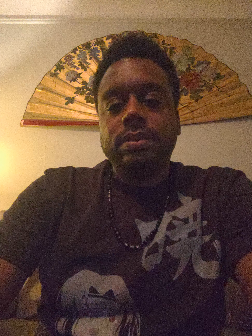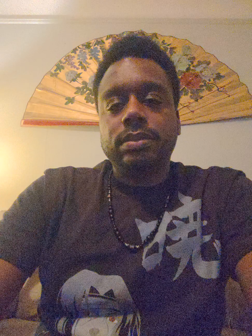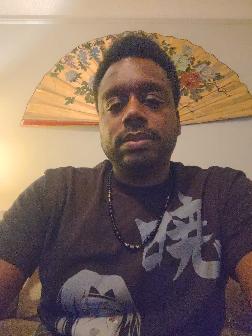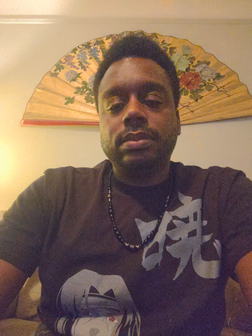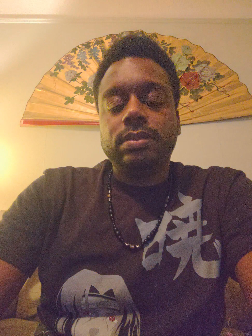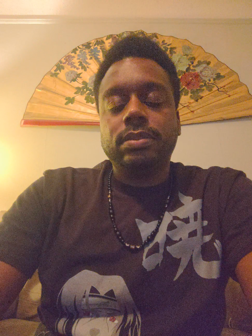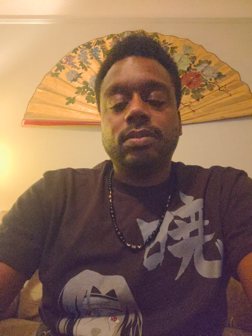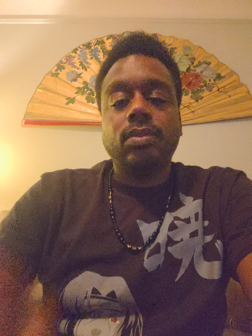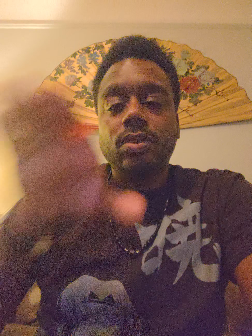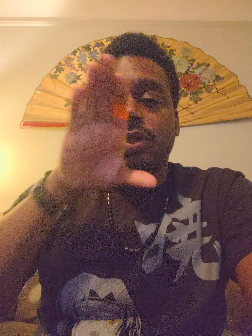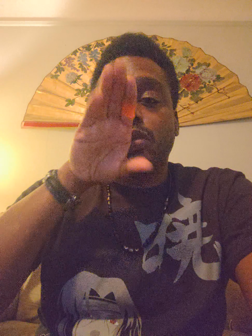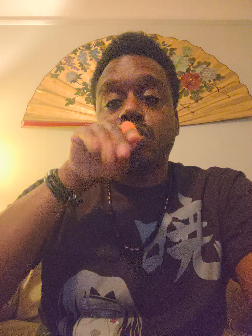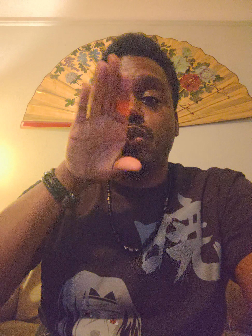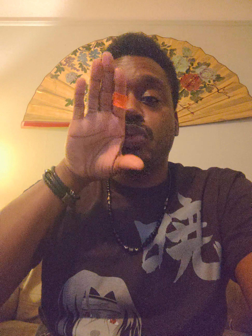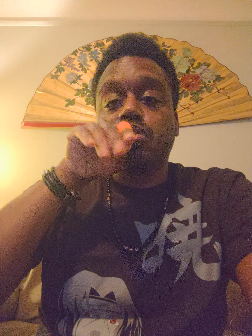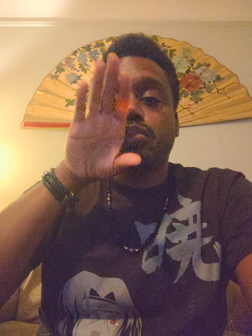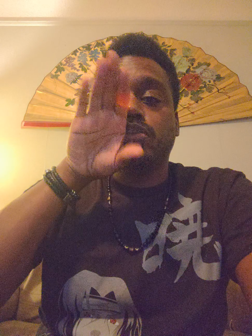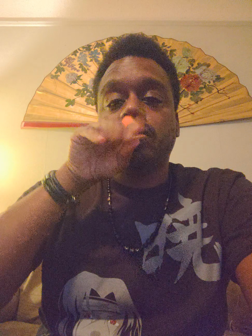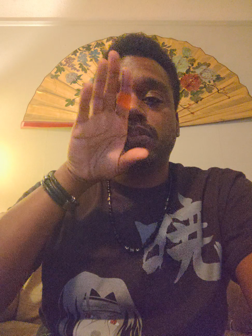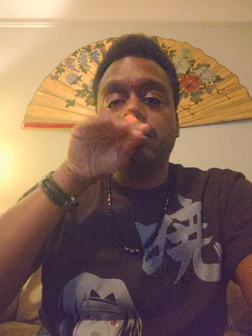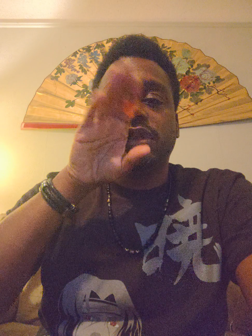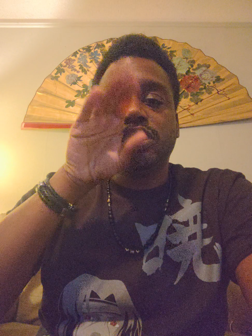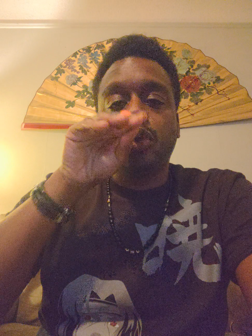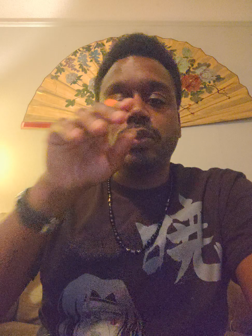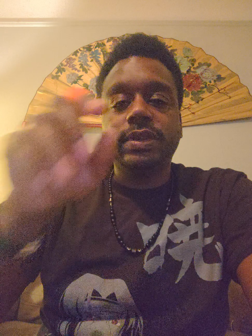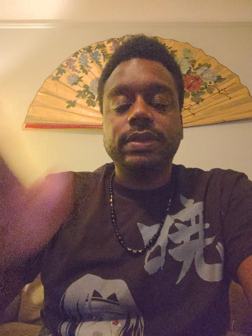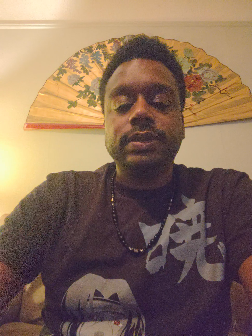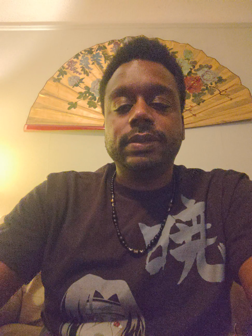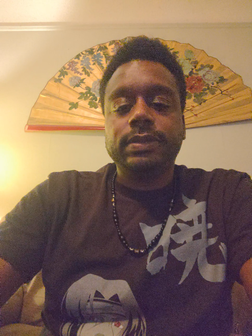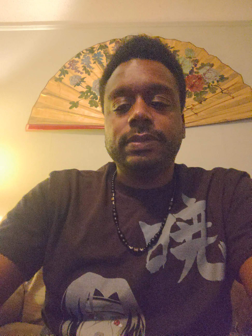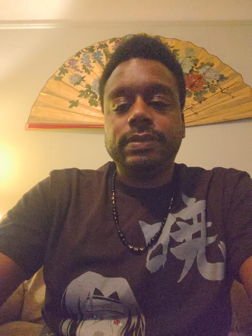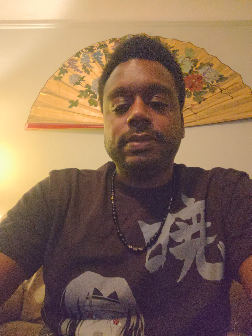goose